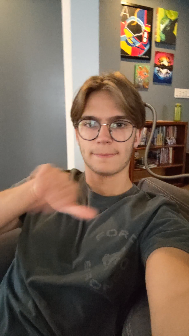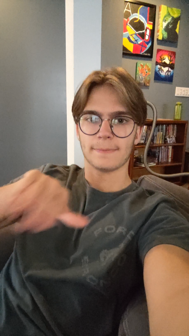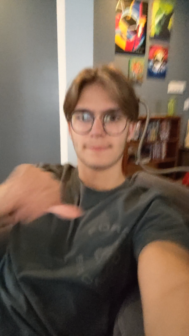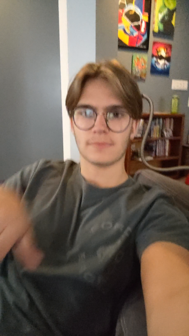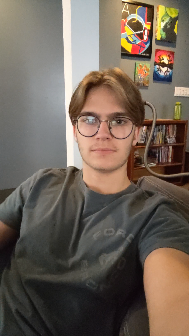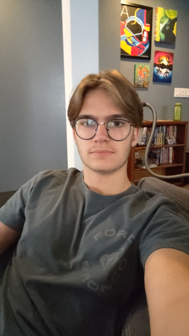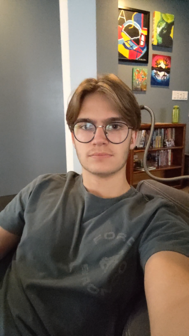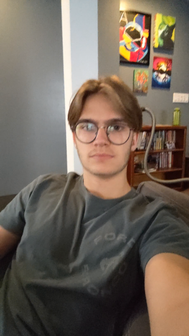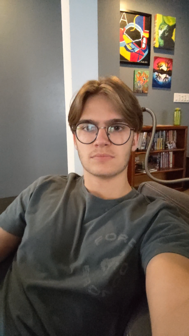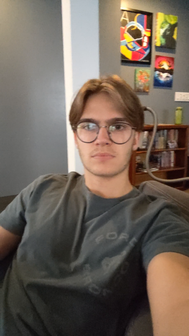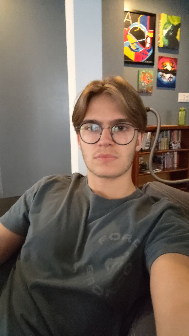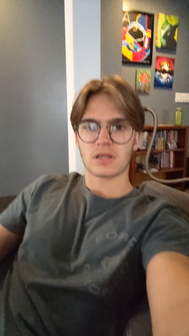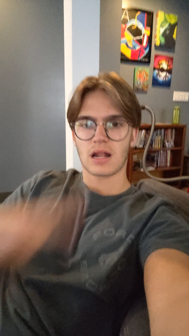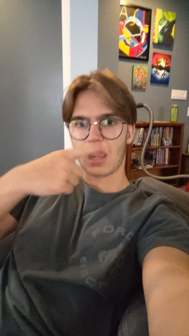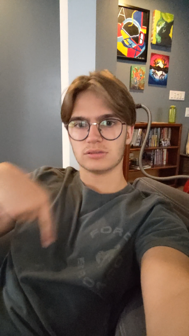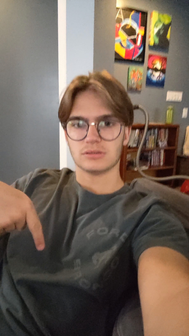cut